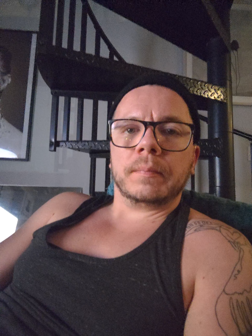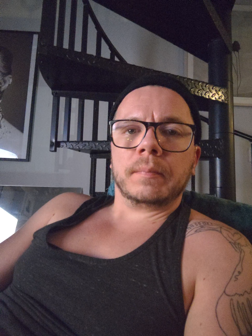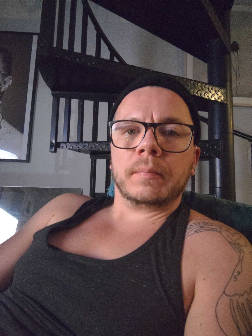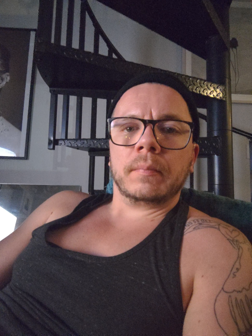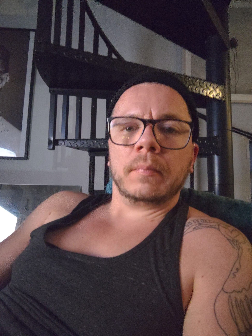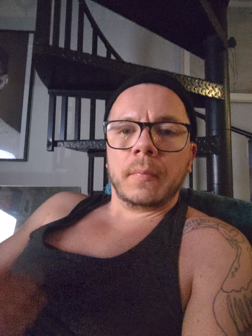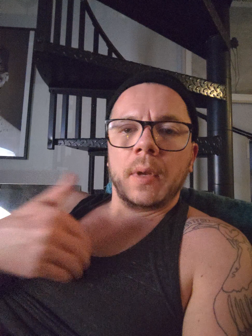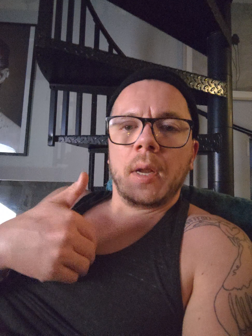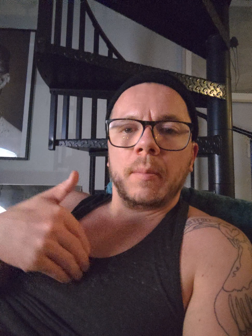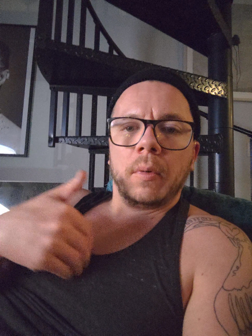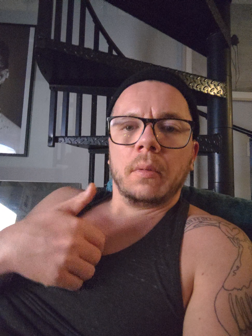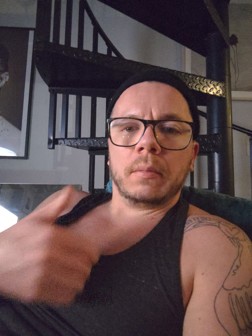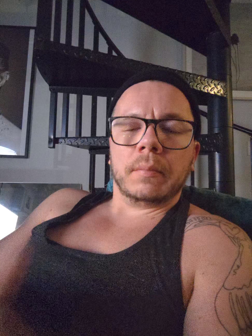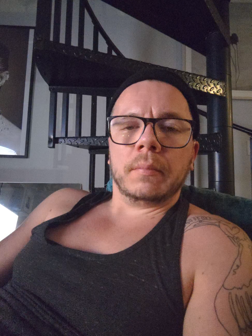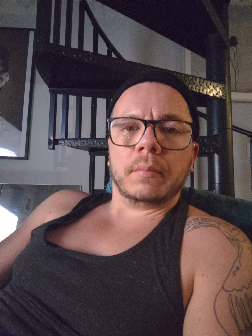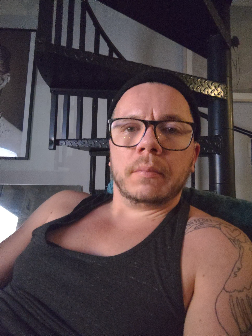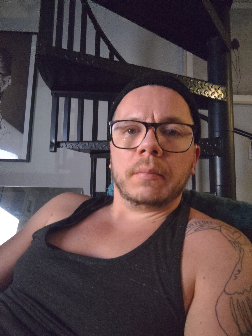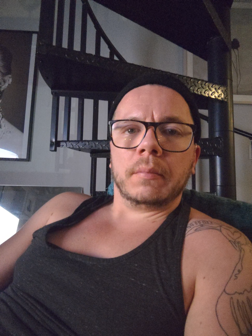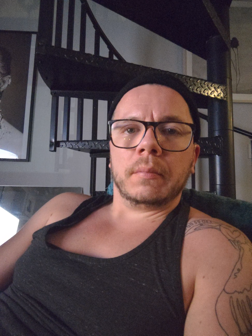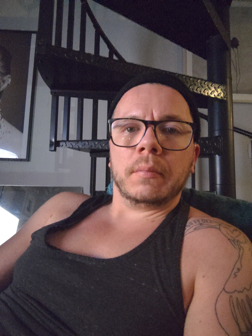animal